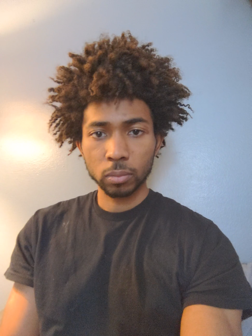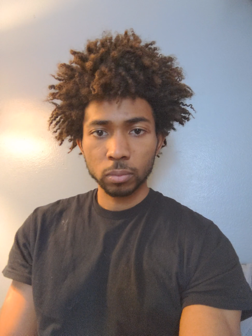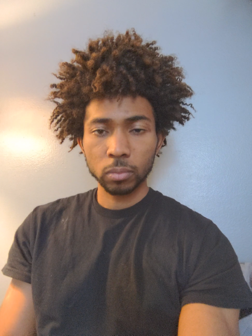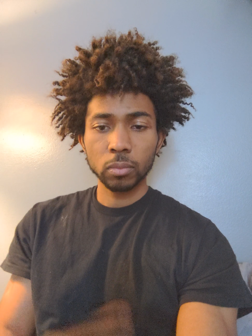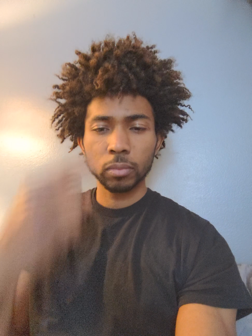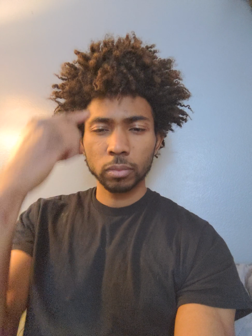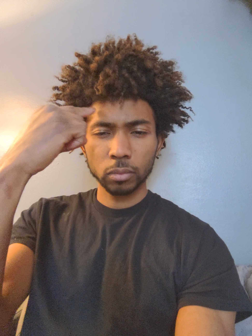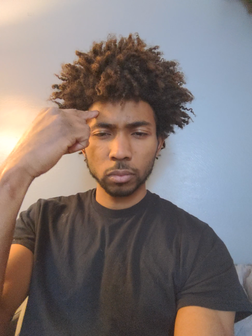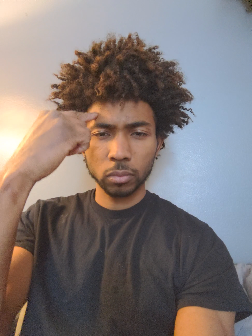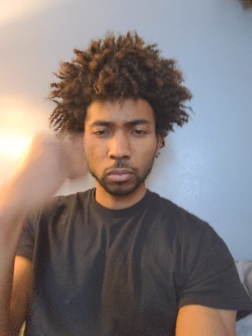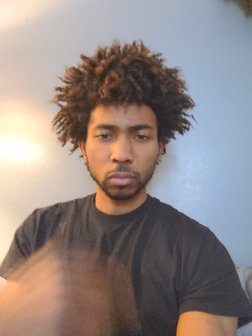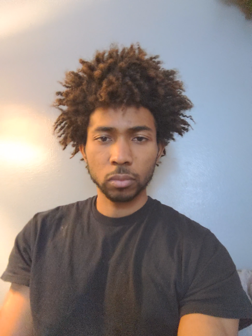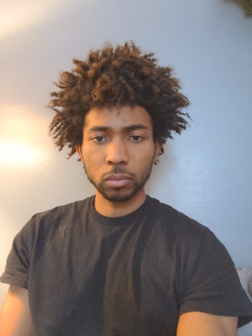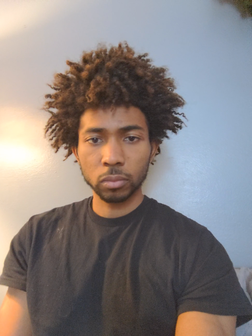think